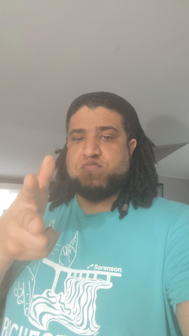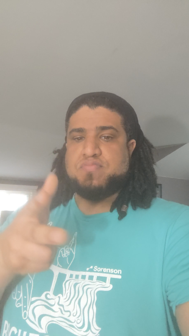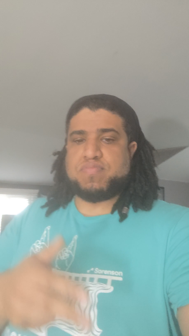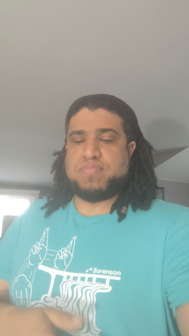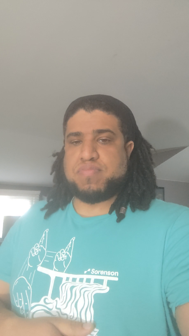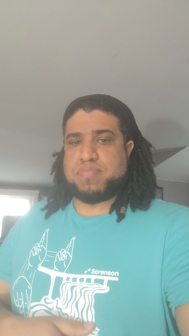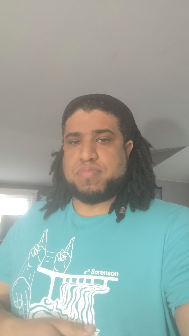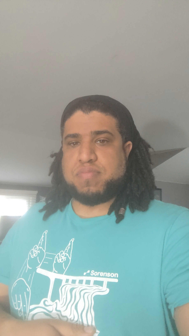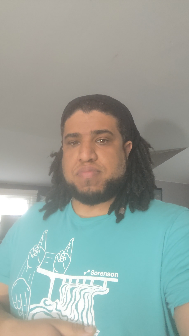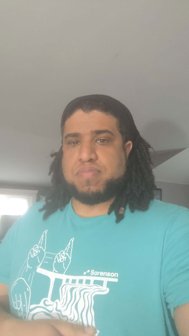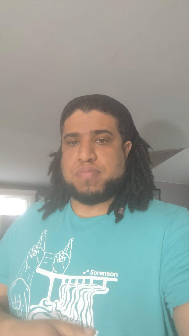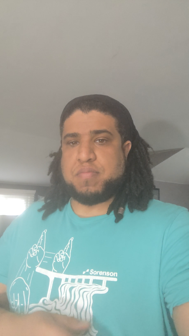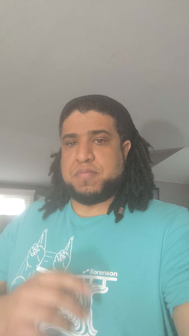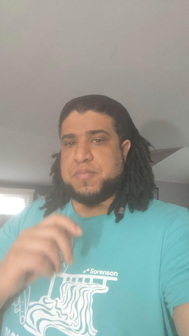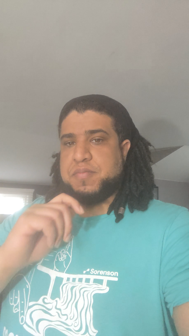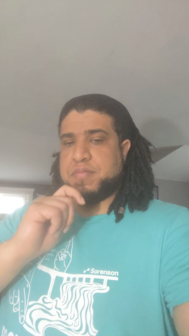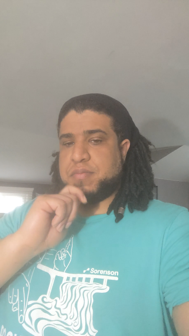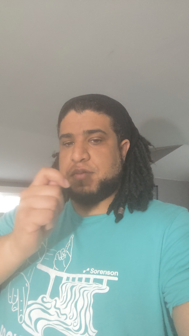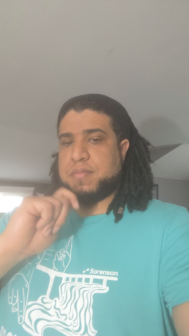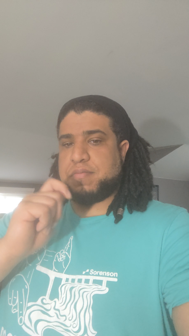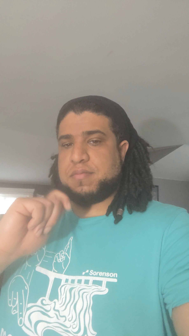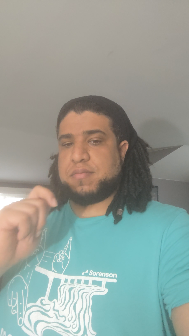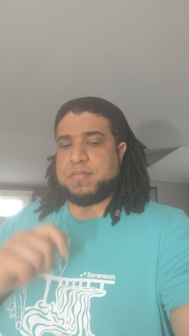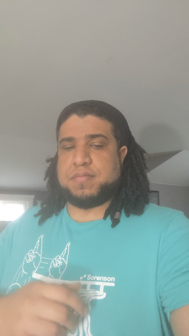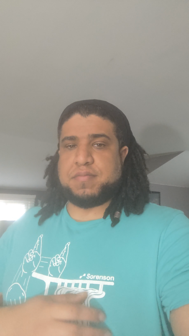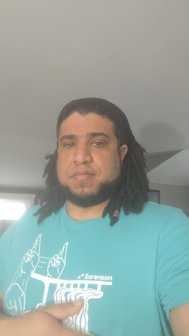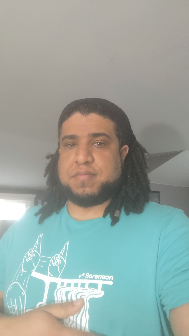popsicle